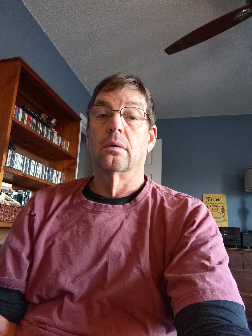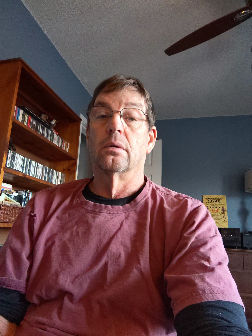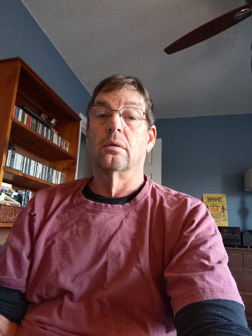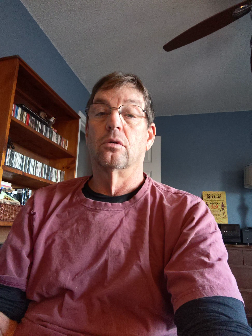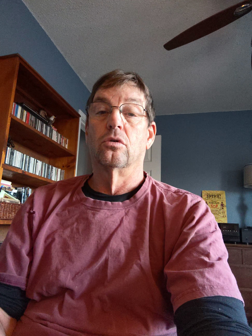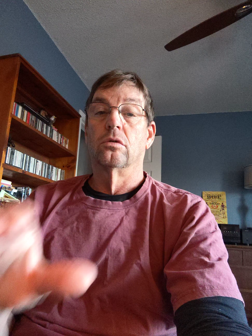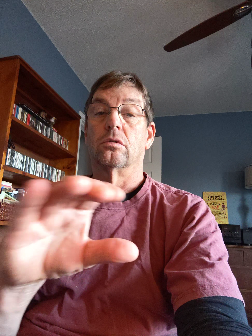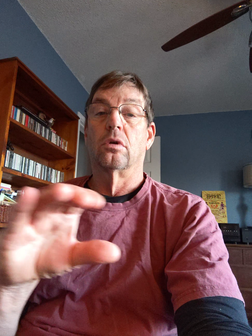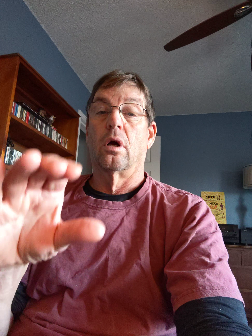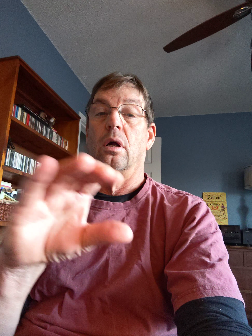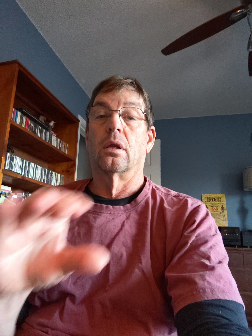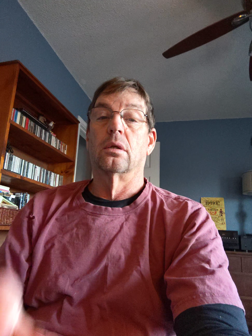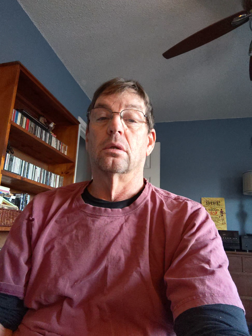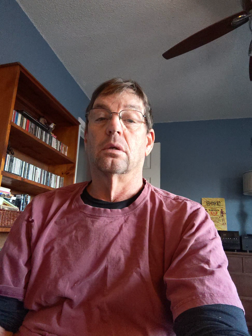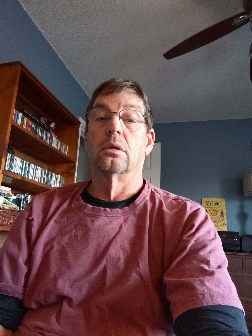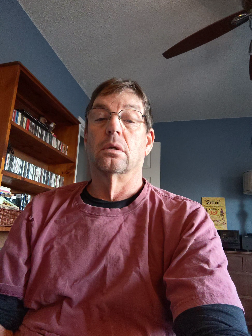chocolate